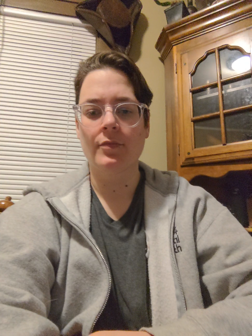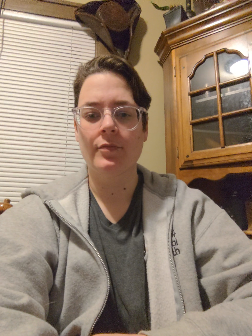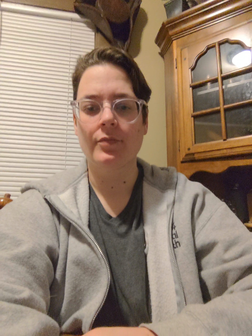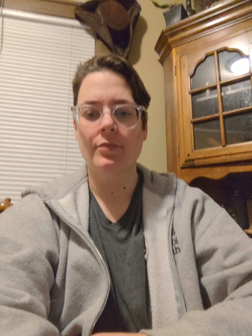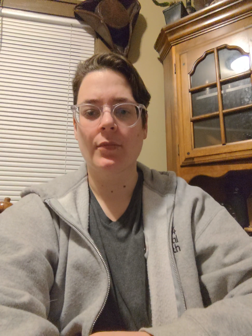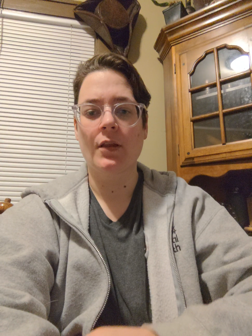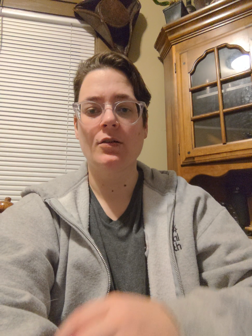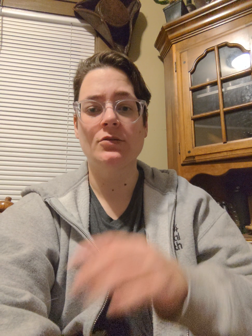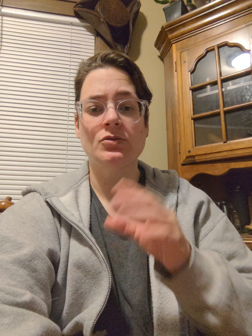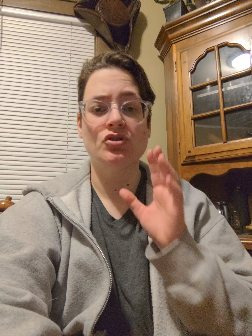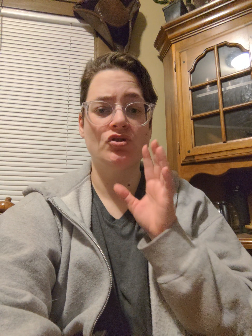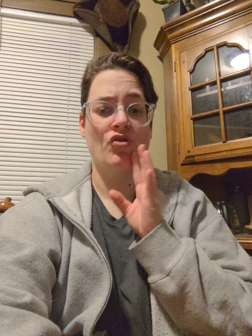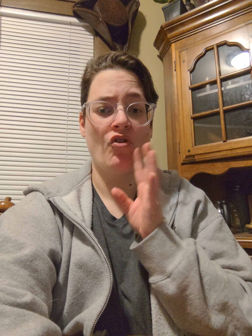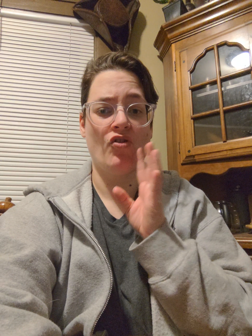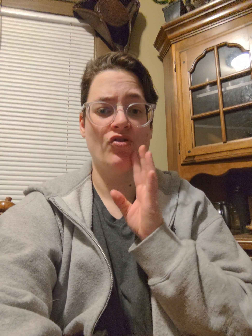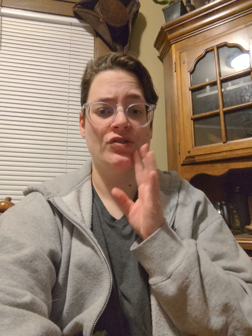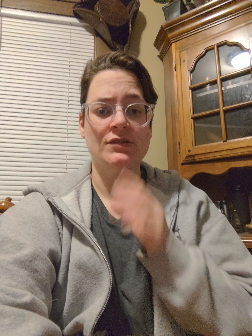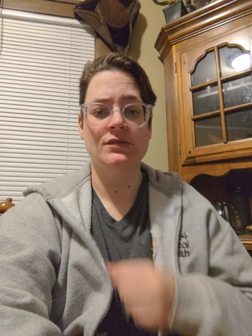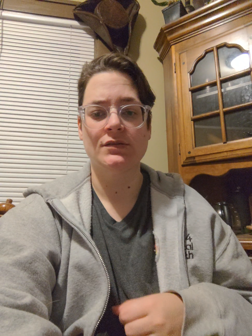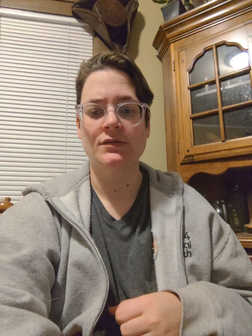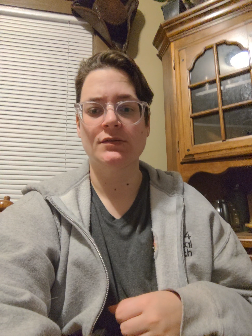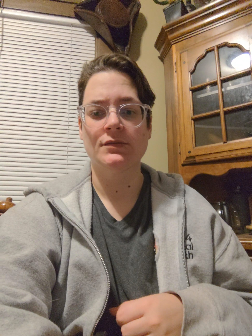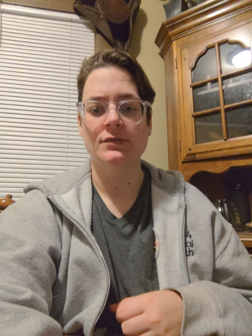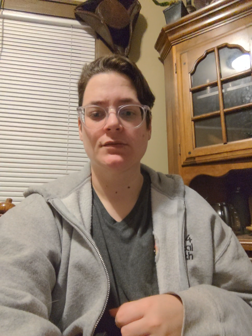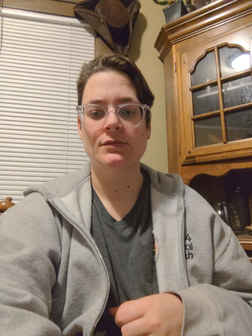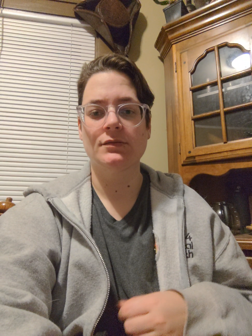talk